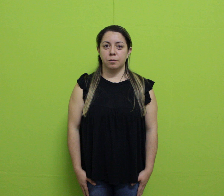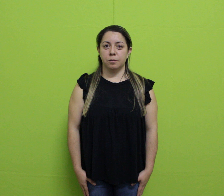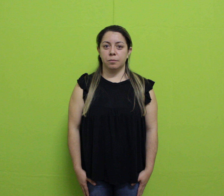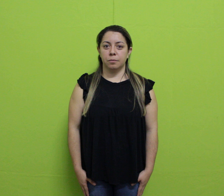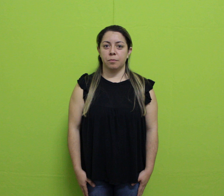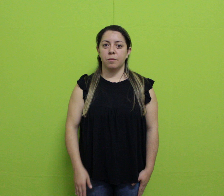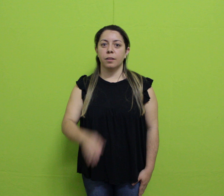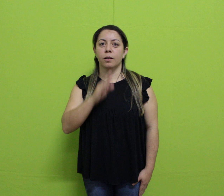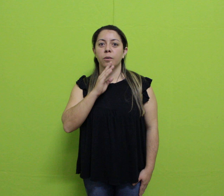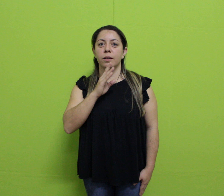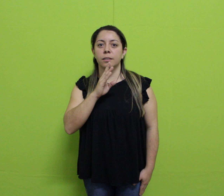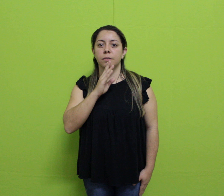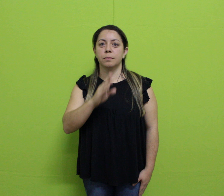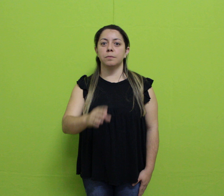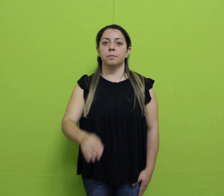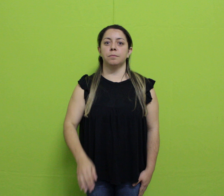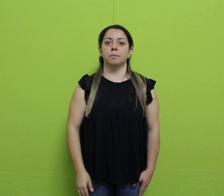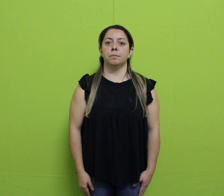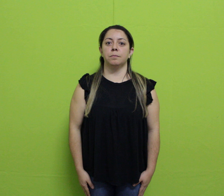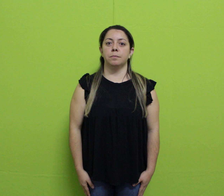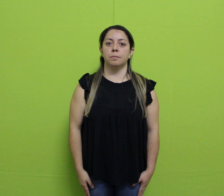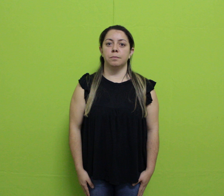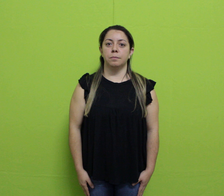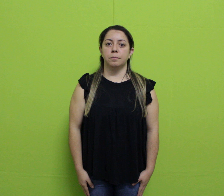conhecer